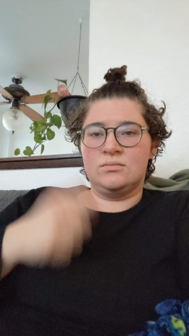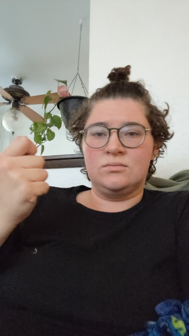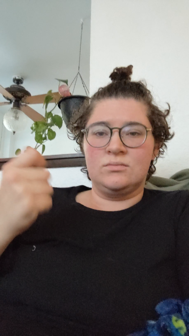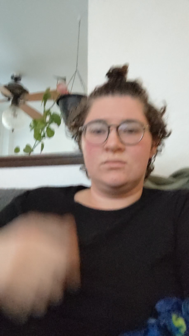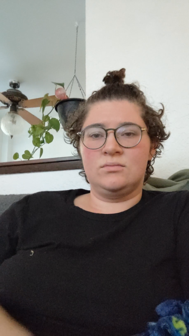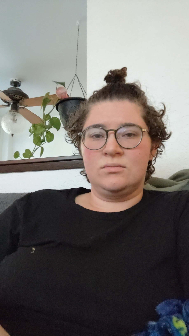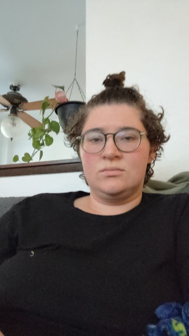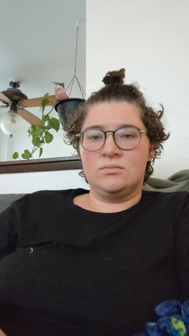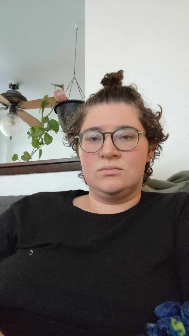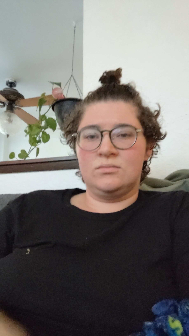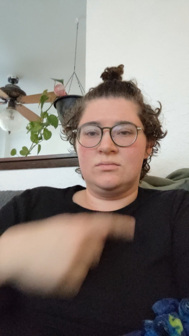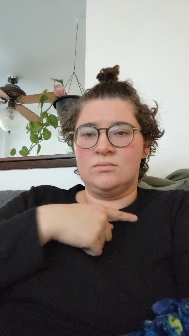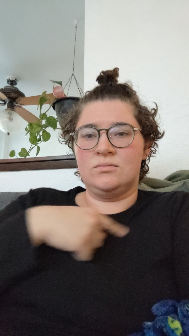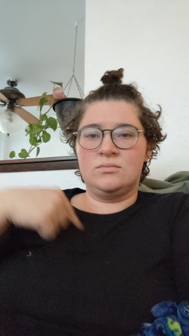necklace